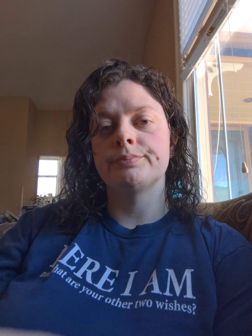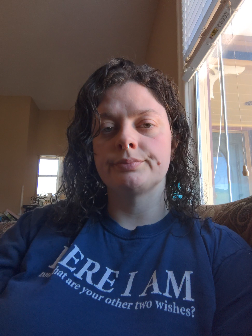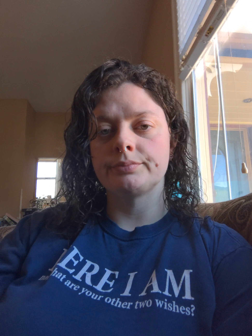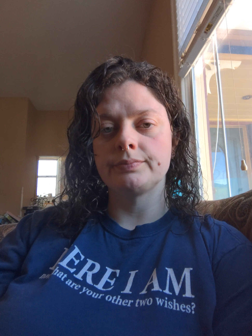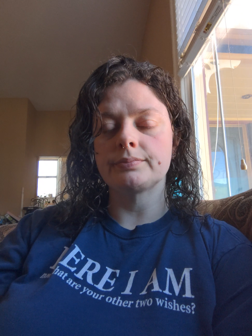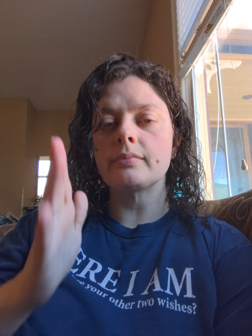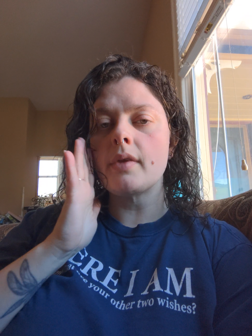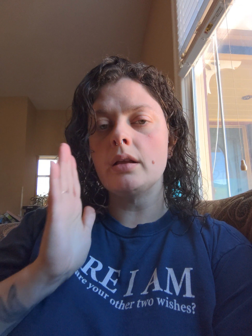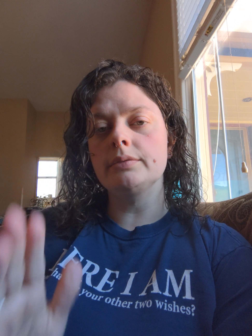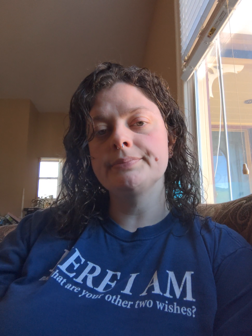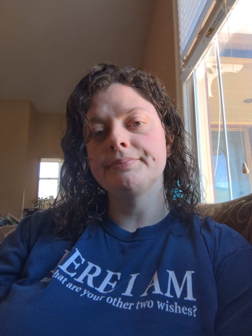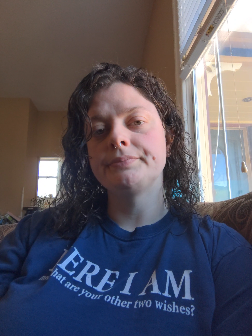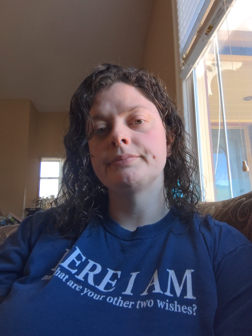bed